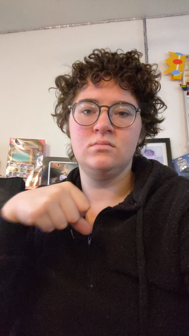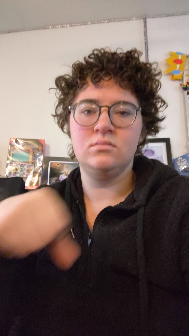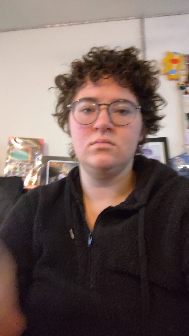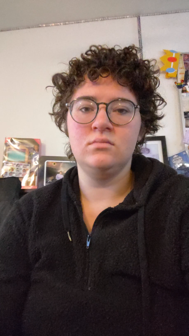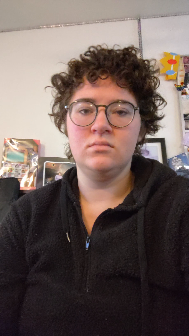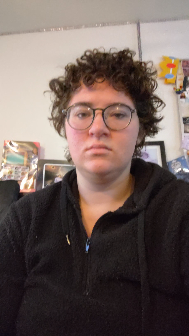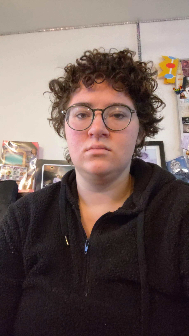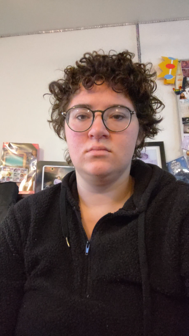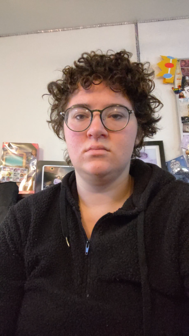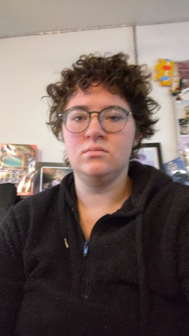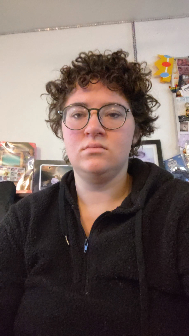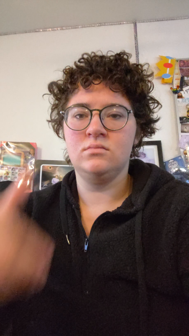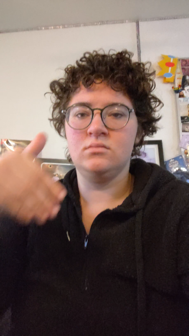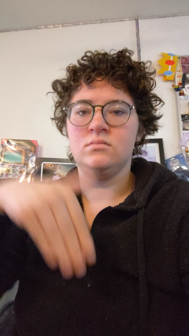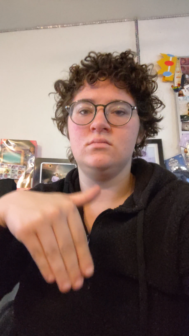night night